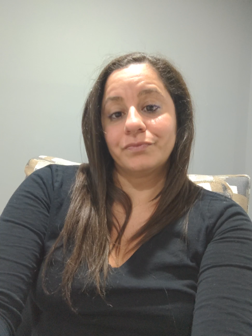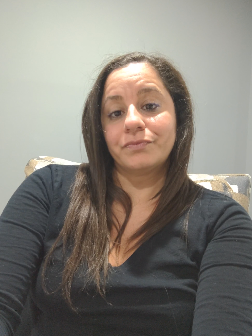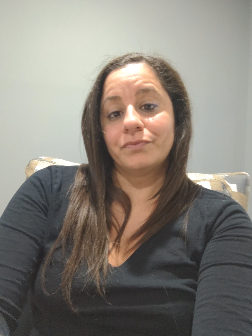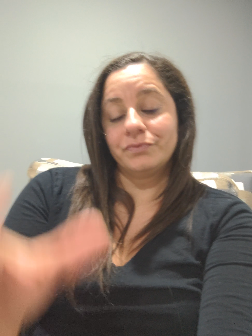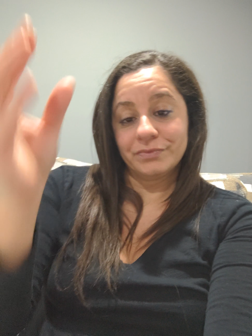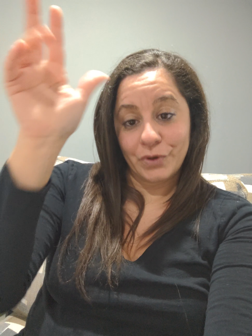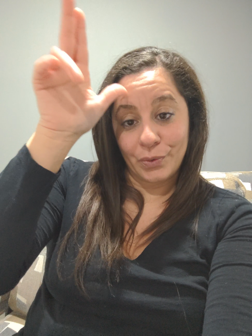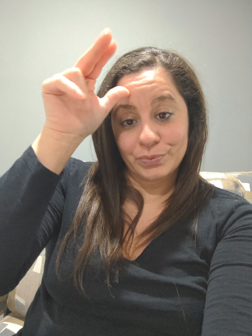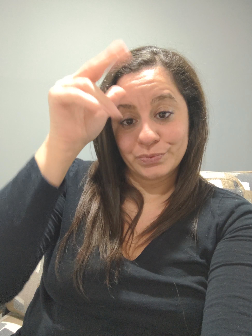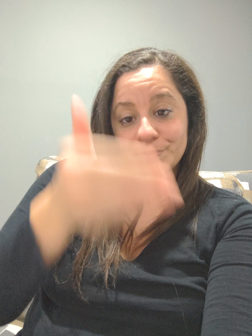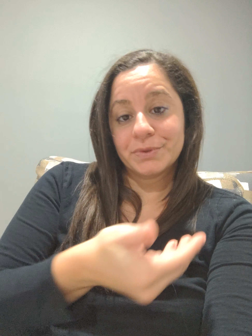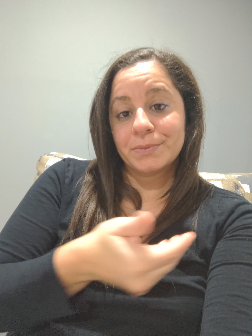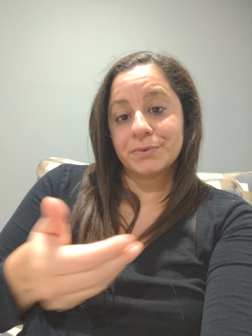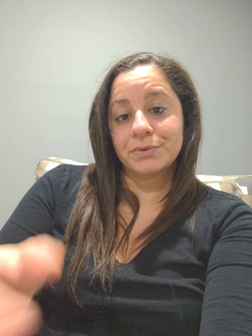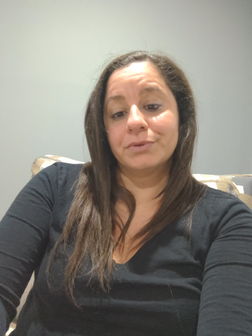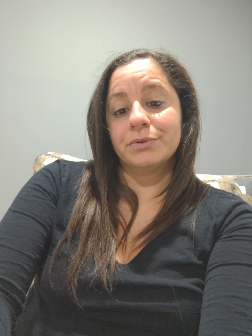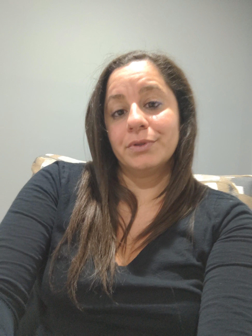donkey